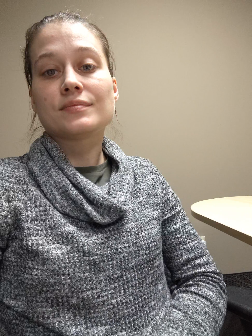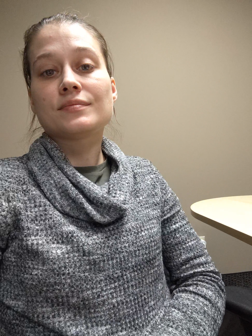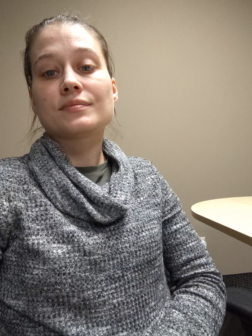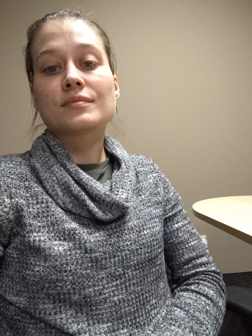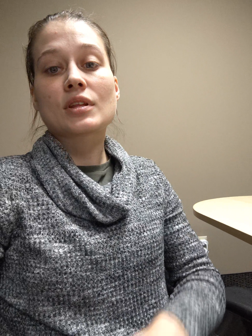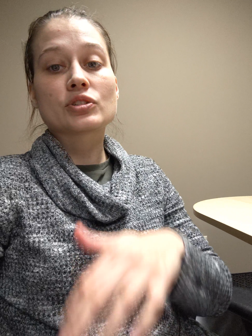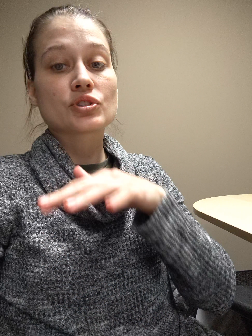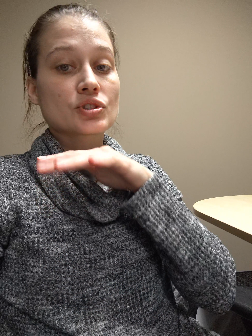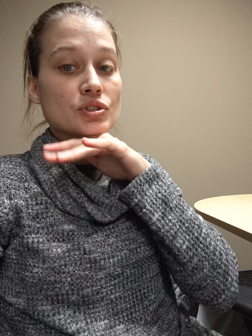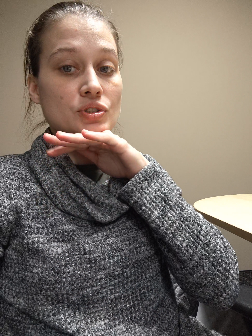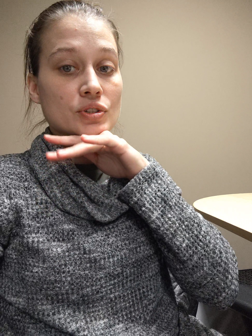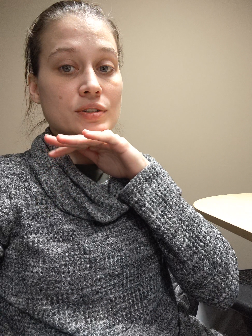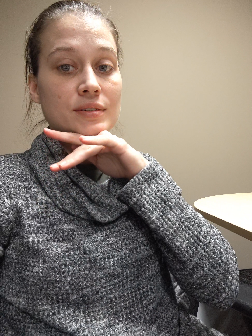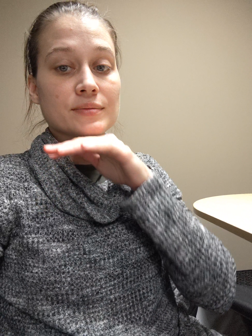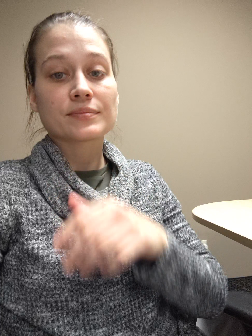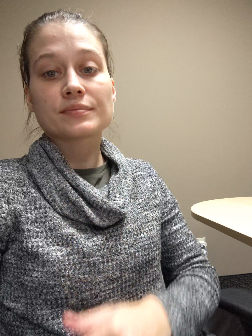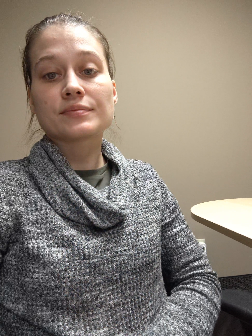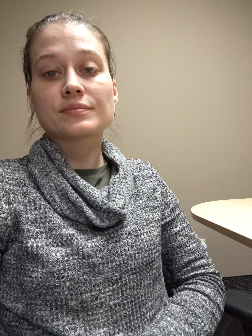dirty